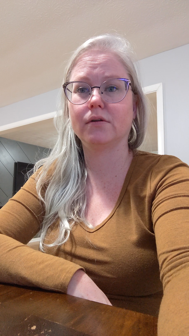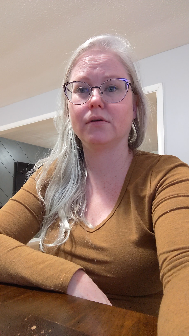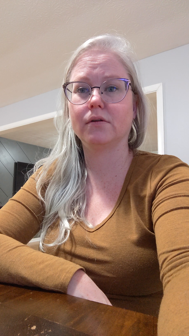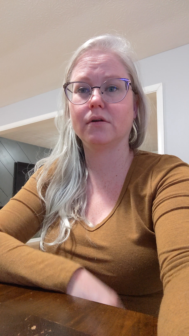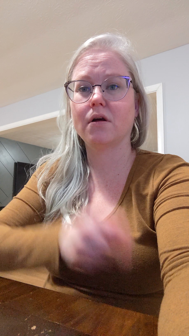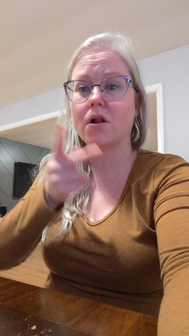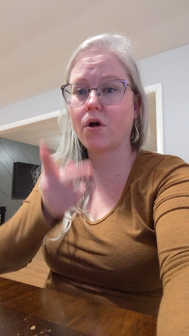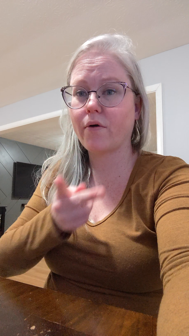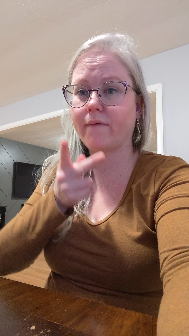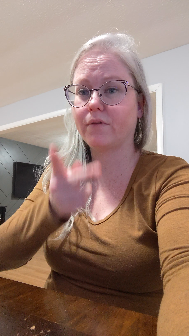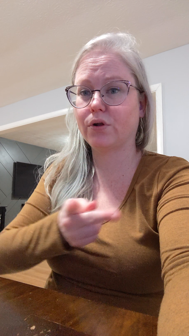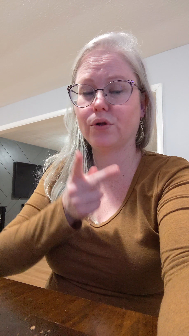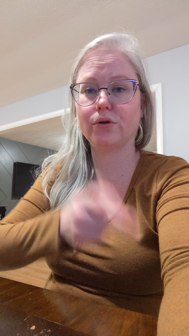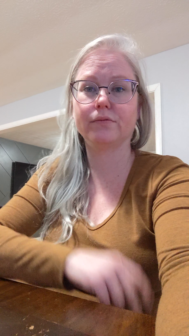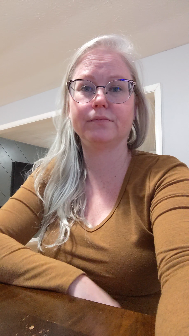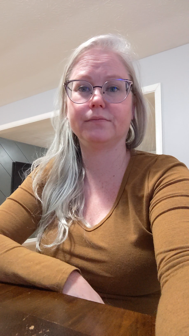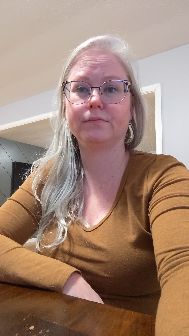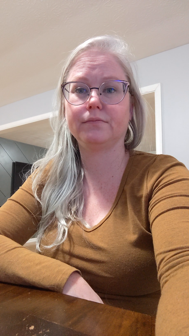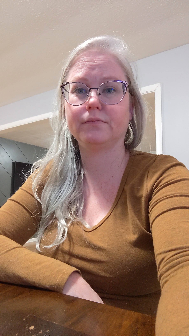careful